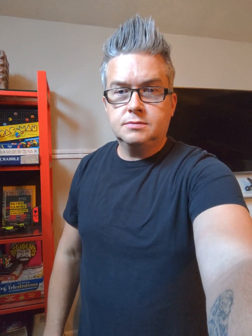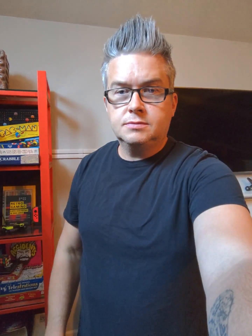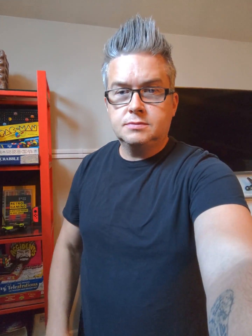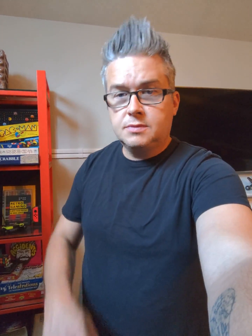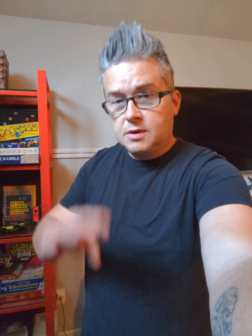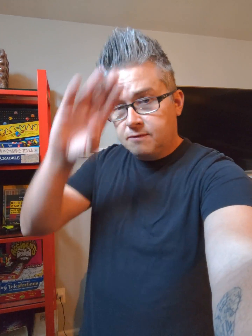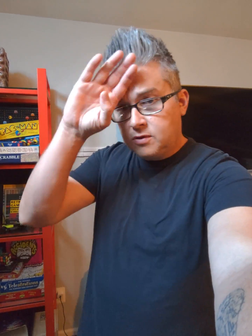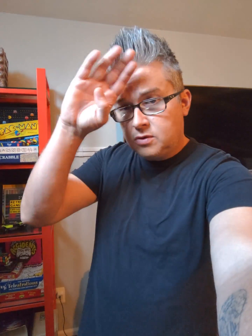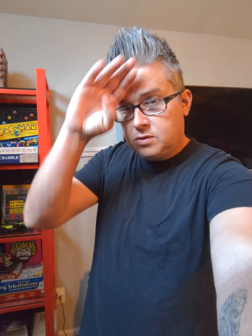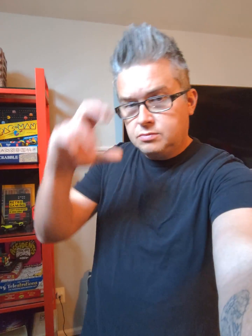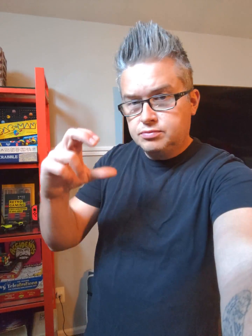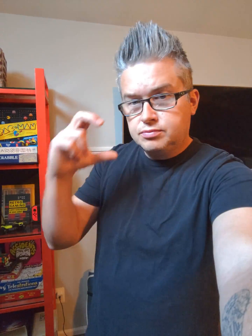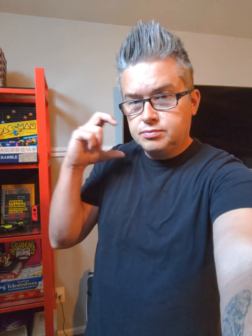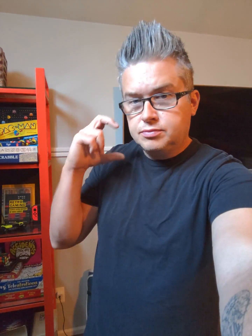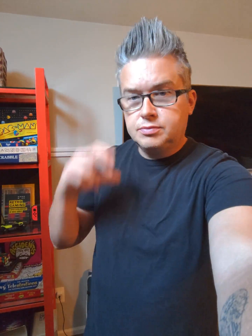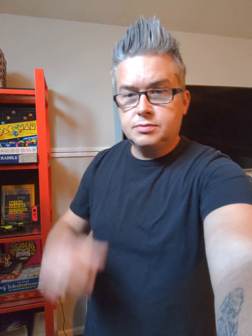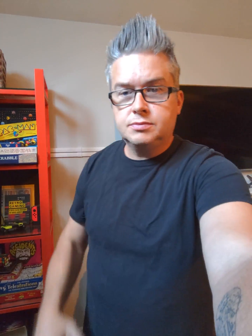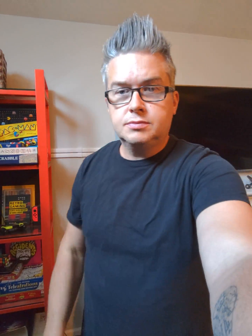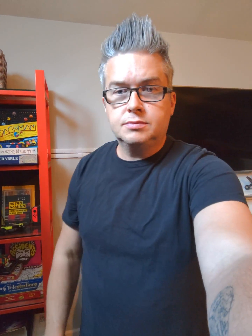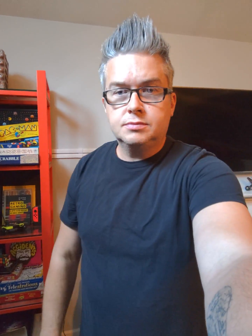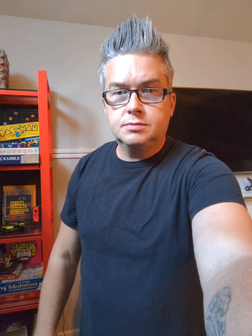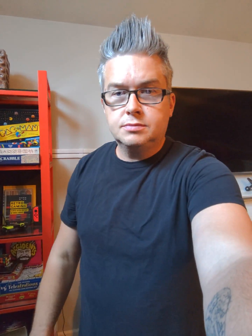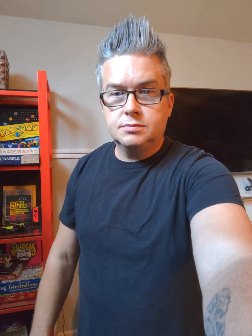fire truck